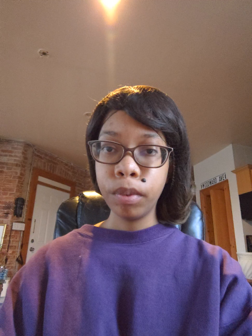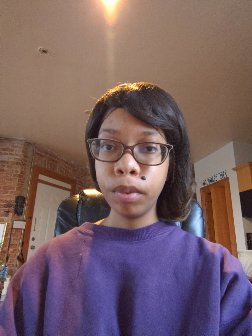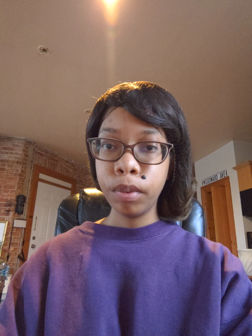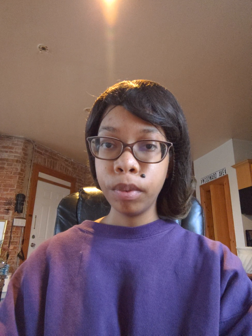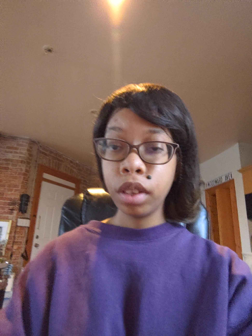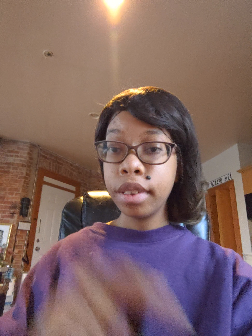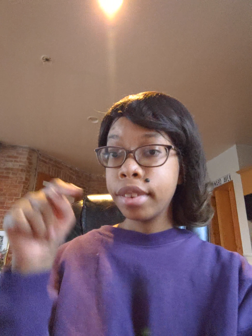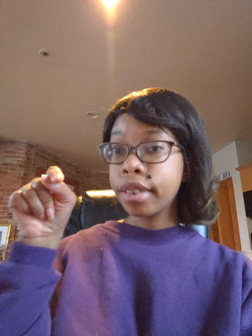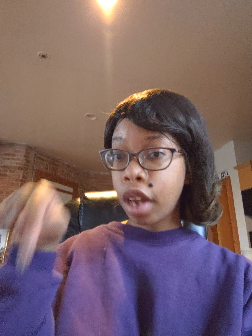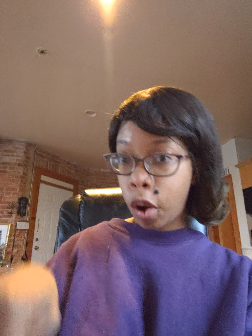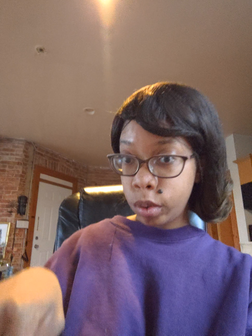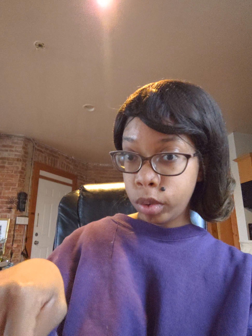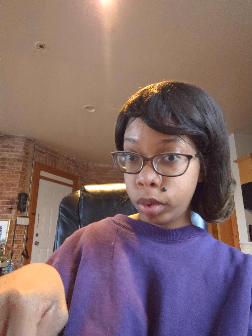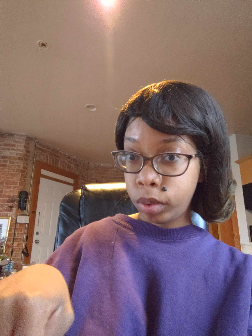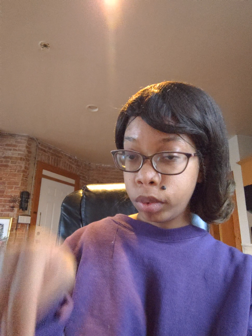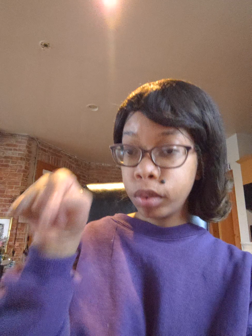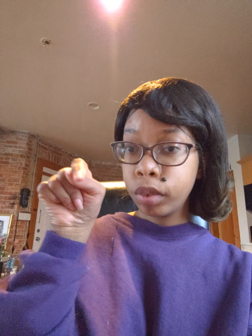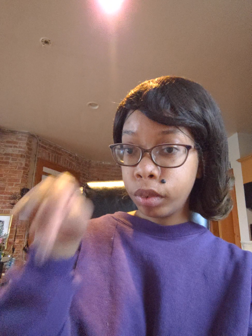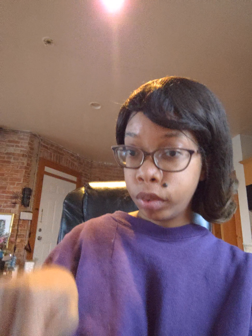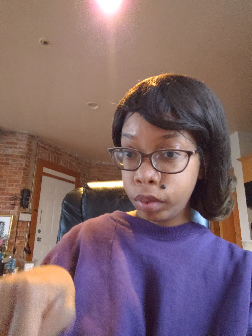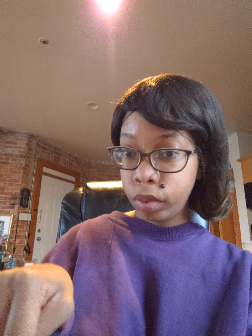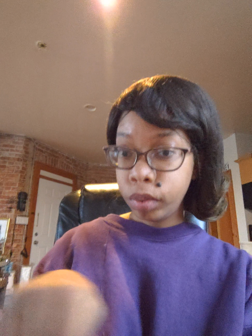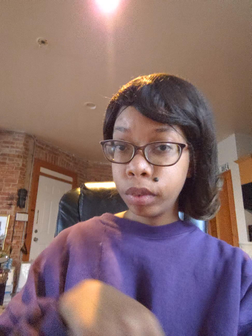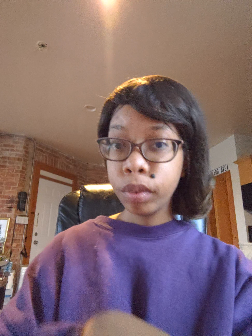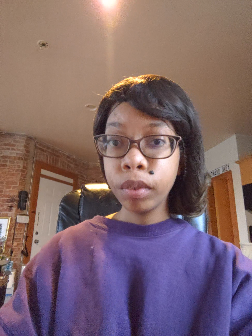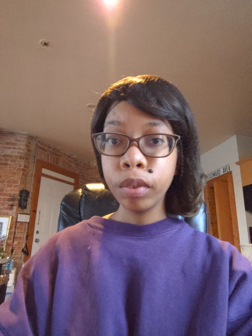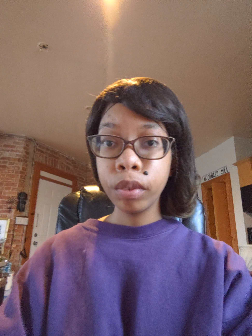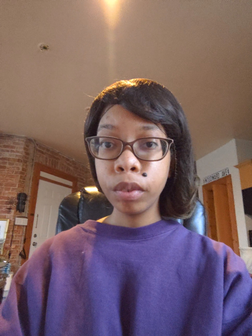down